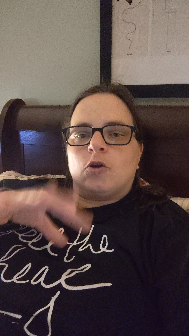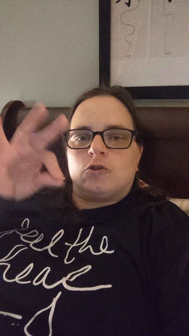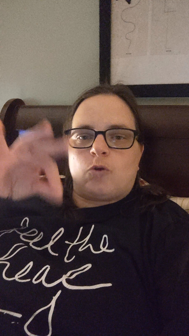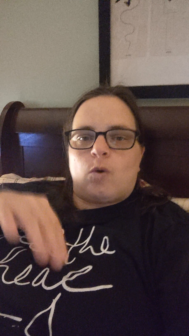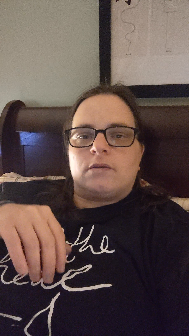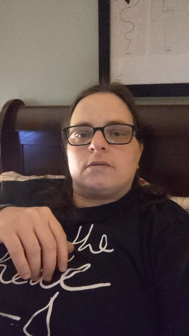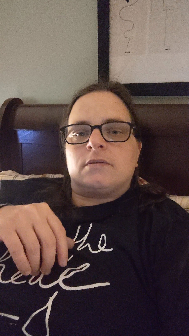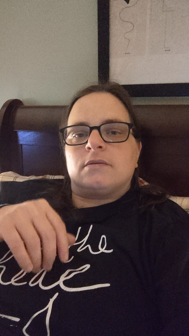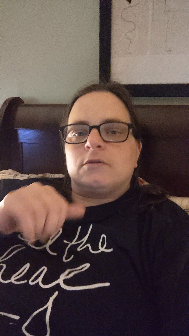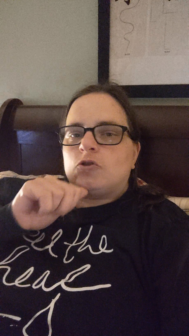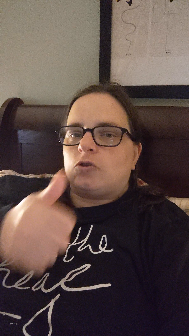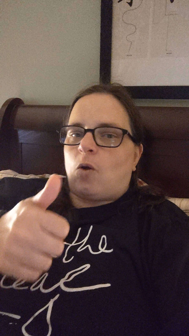don't